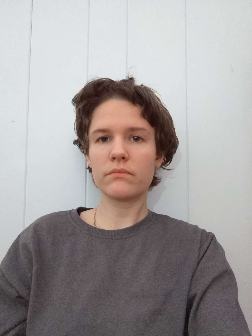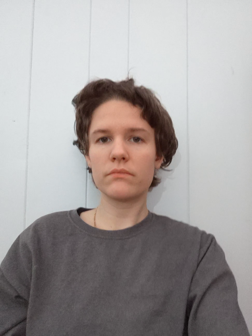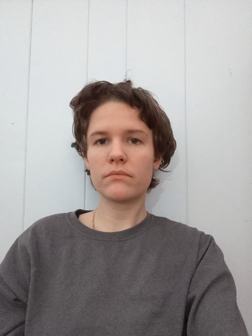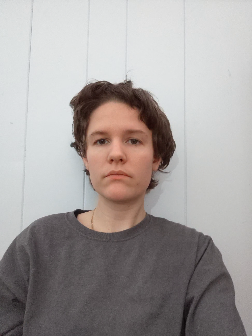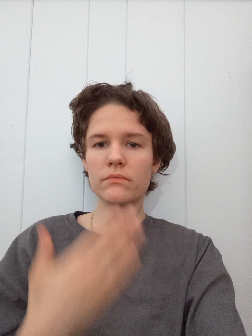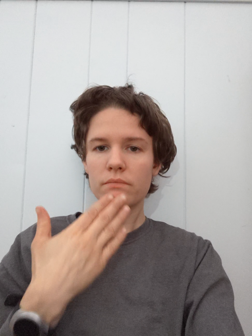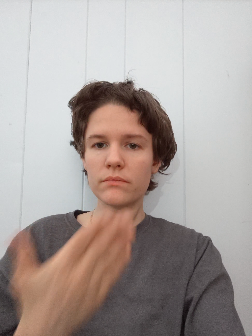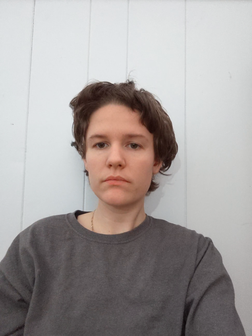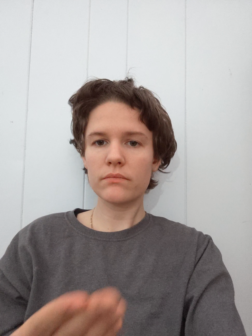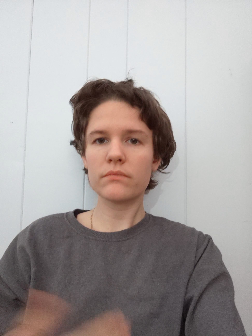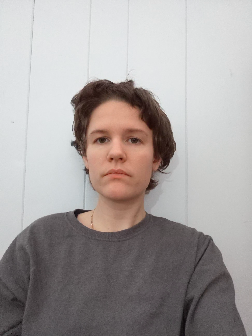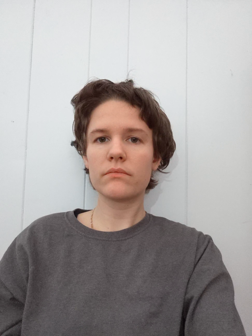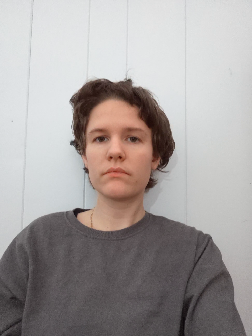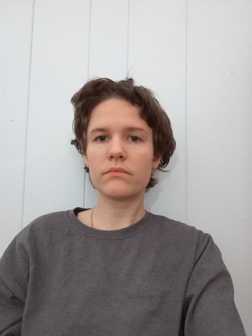thank you